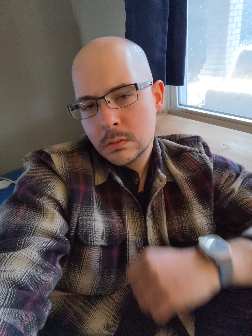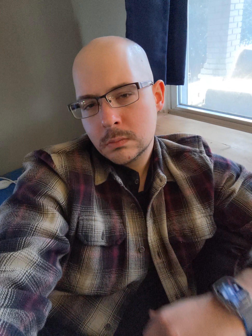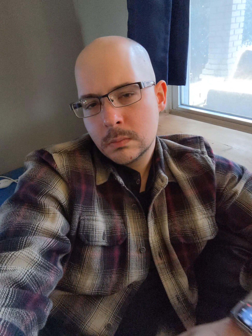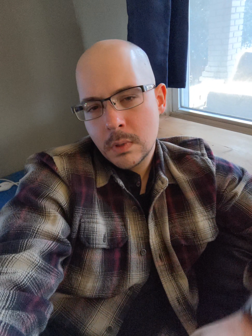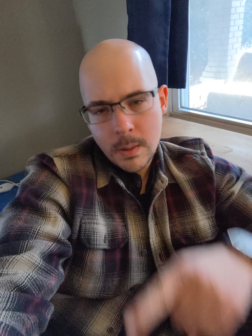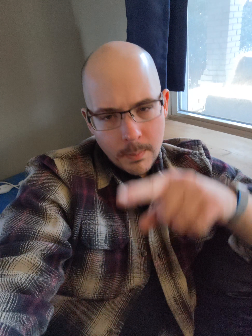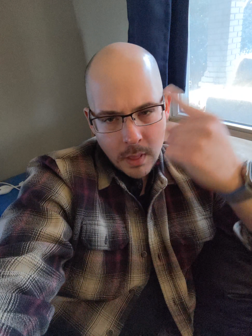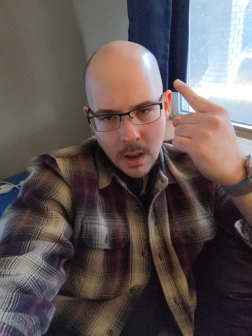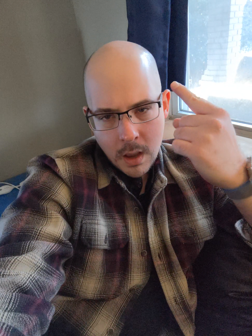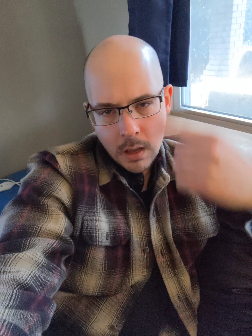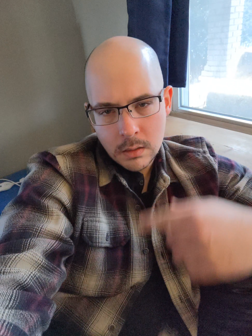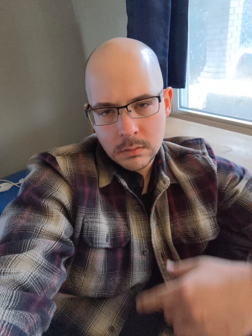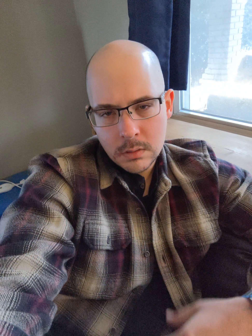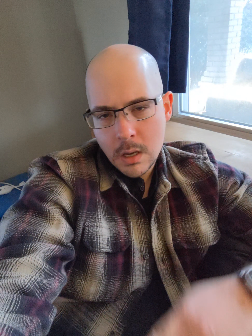black